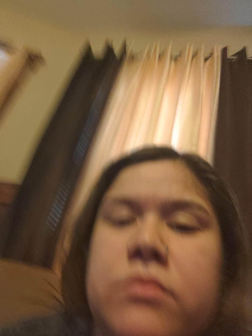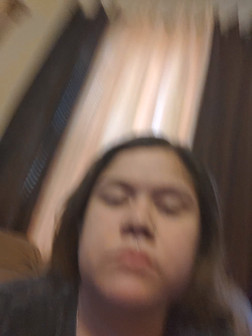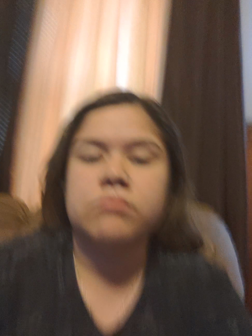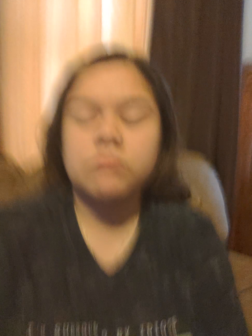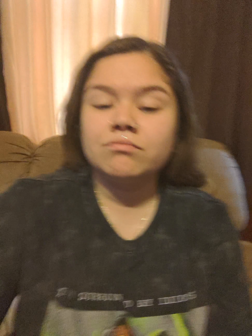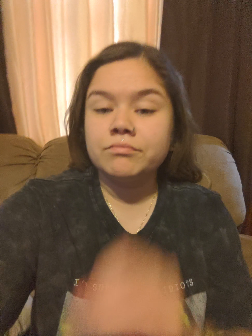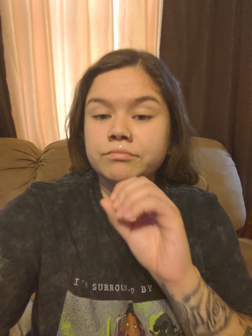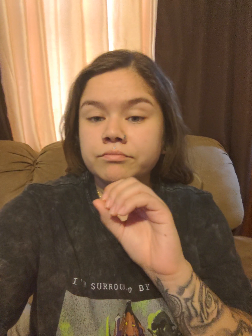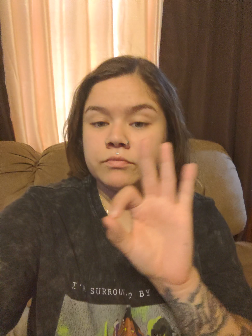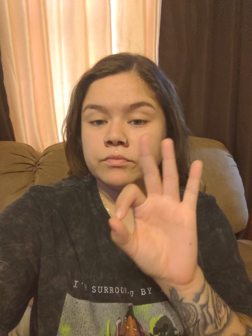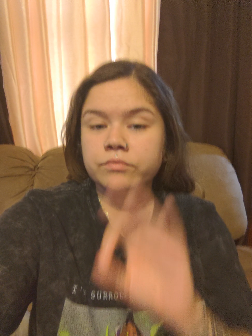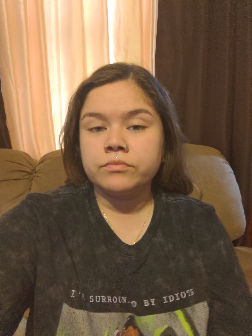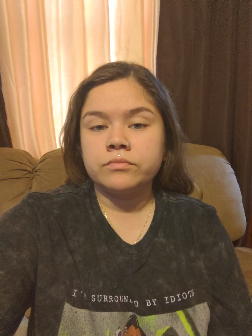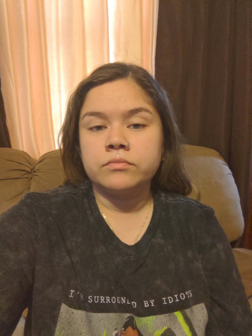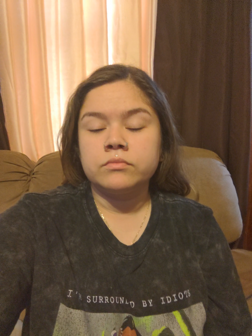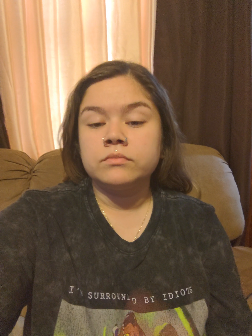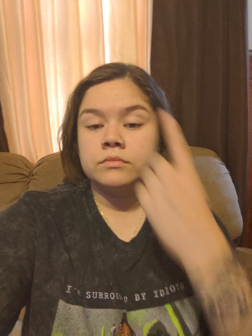of